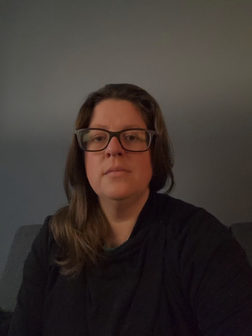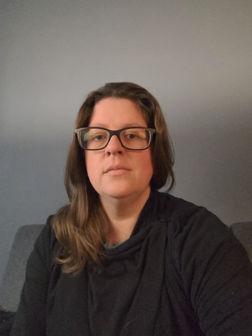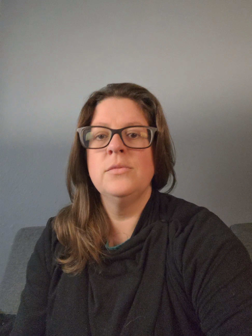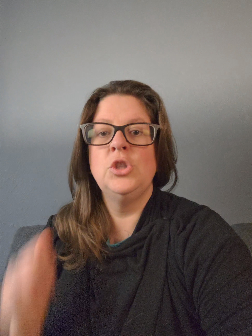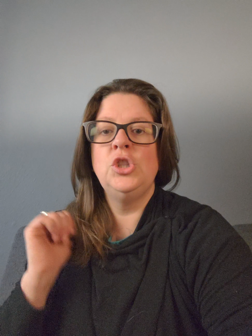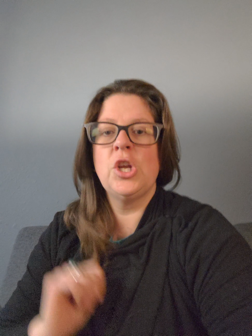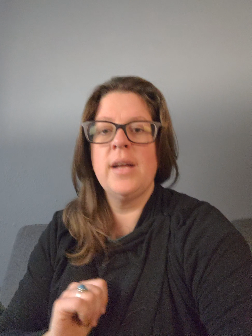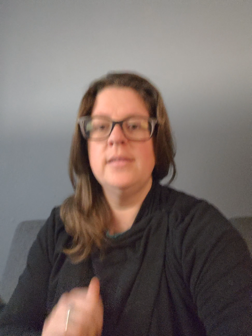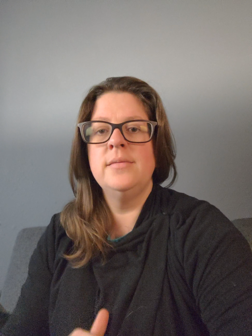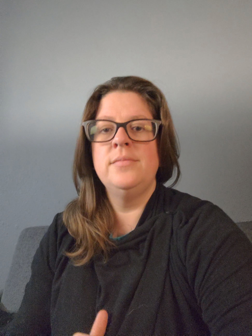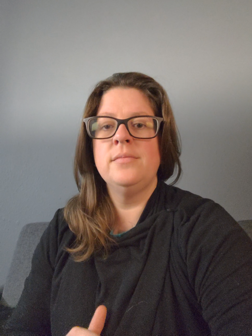jacket